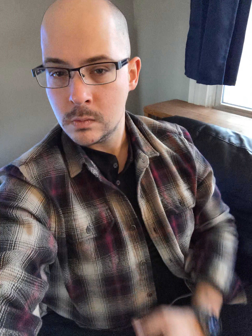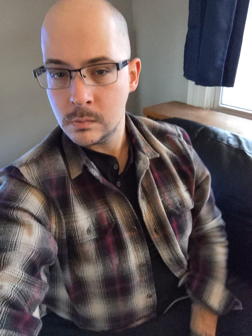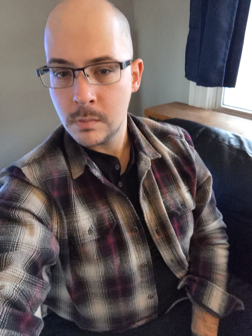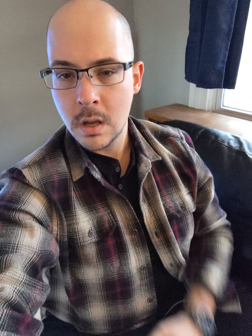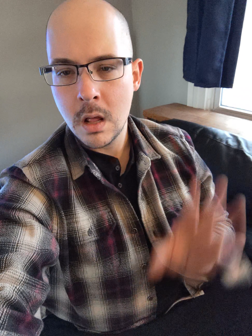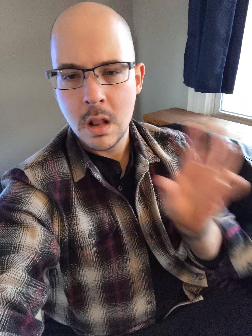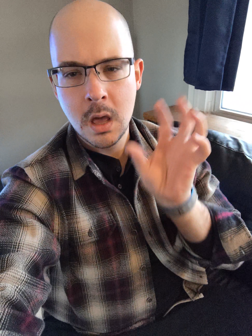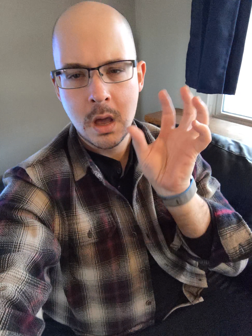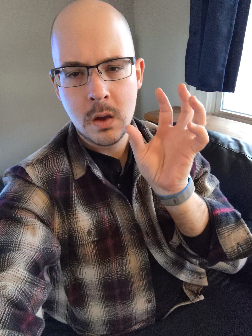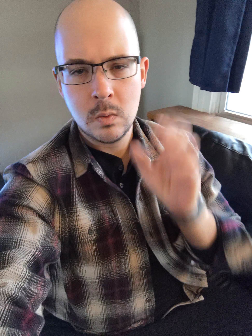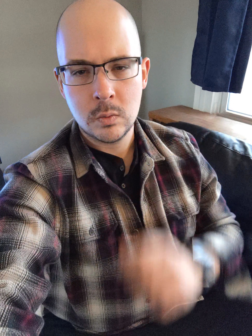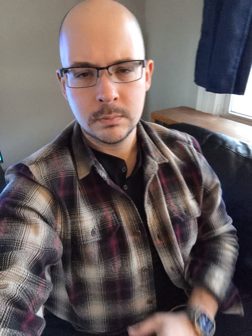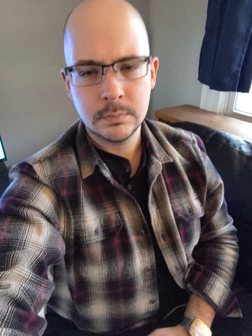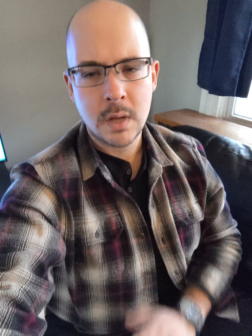cloud